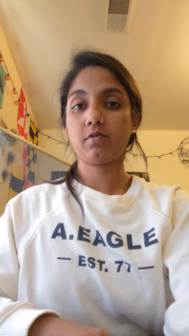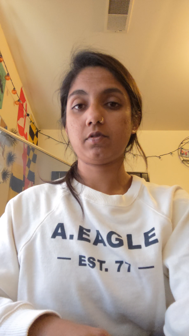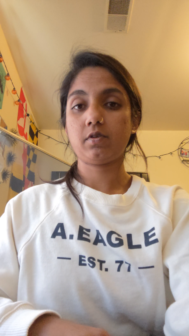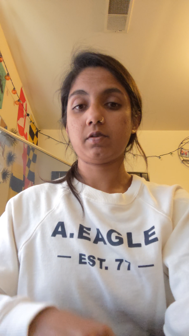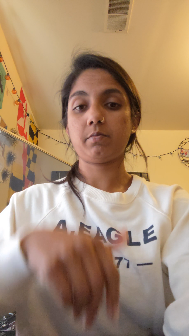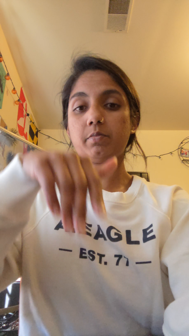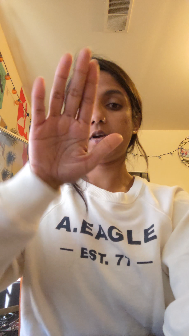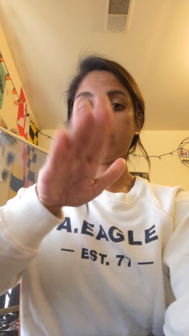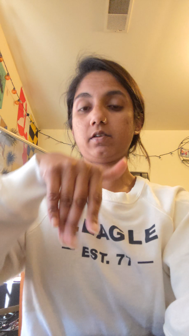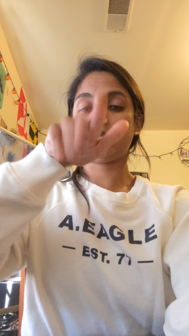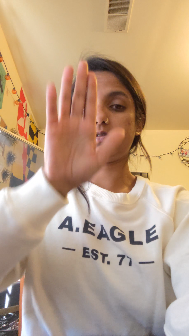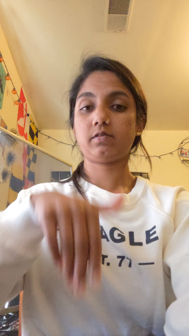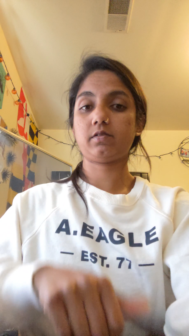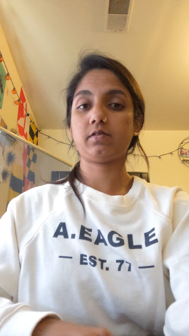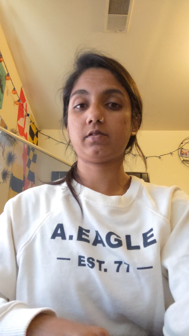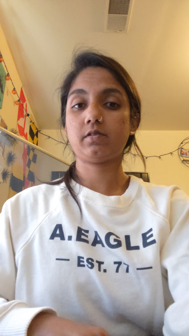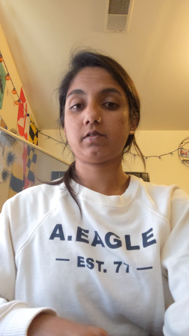paint